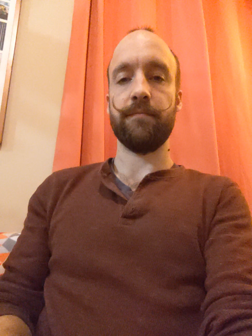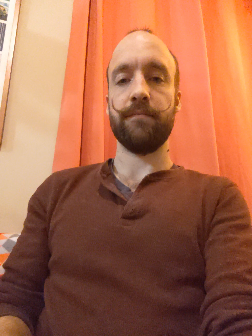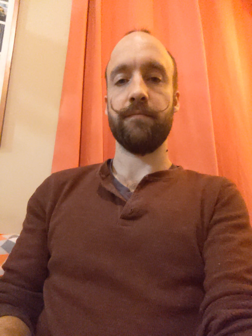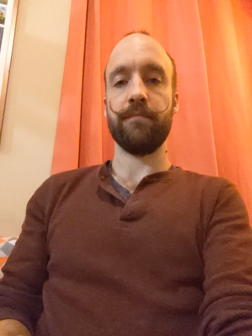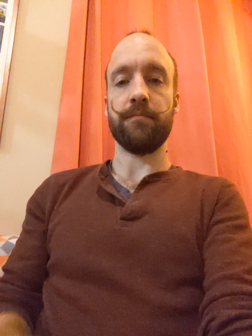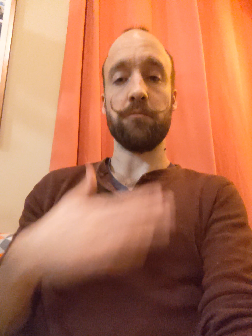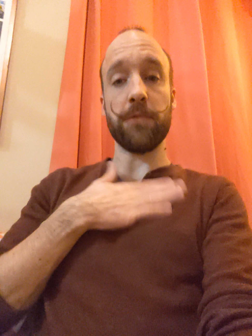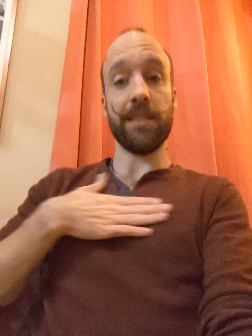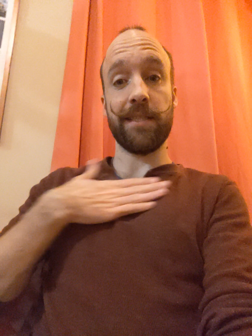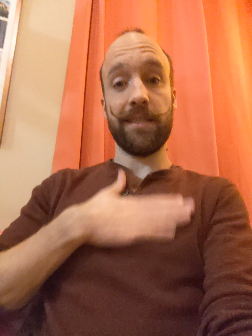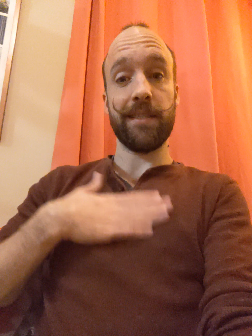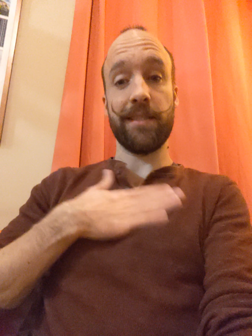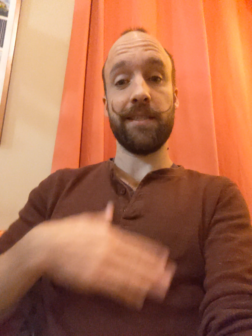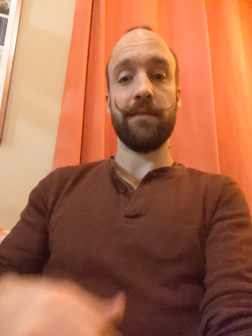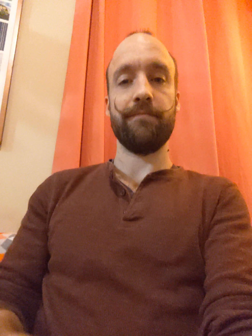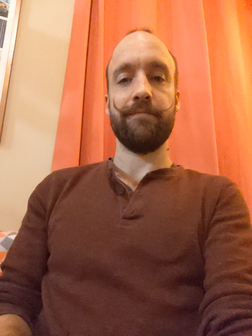please